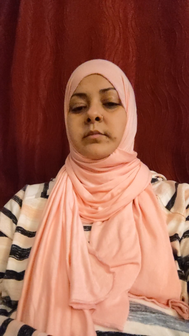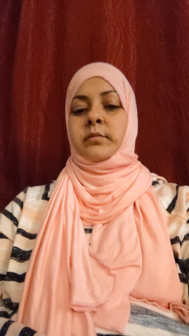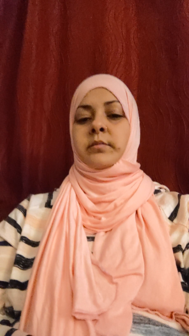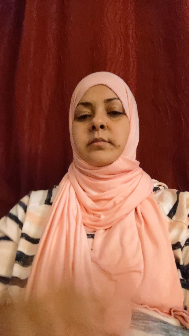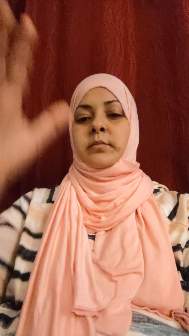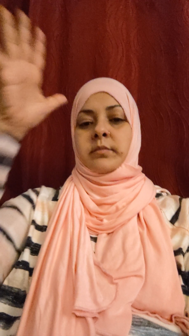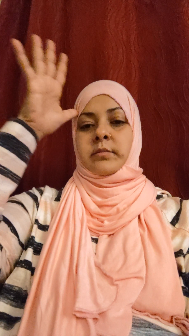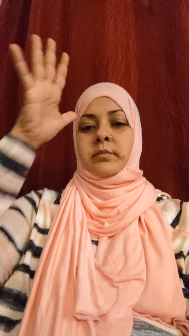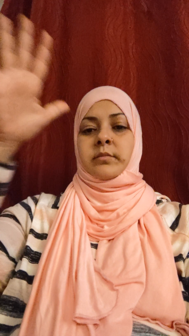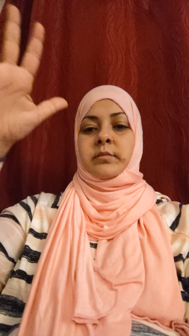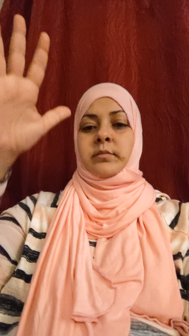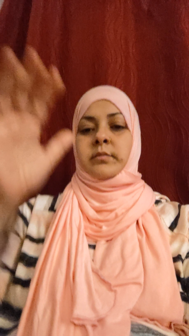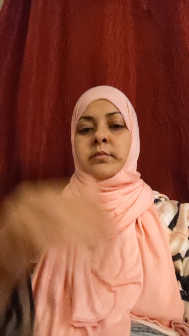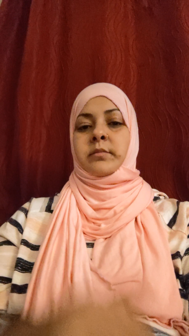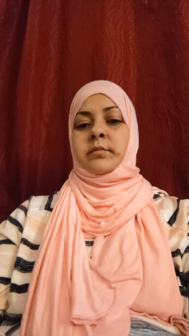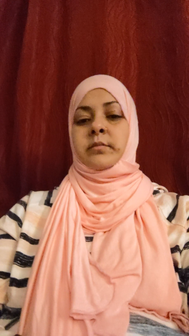deer